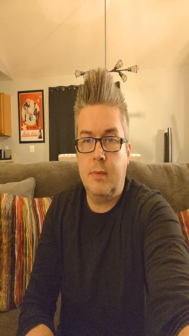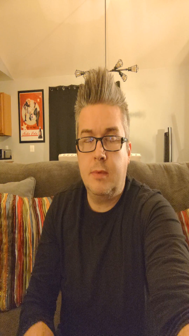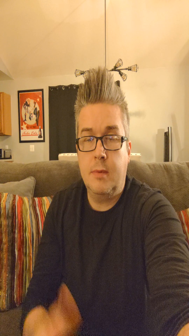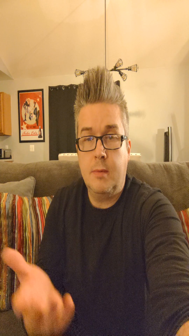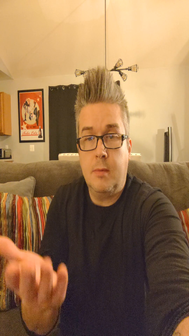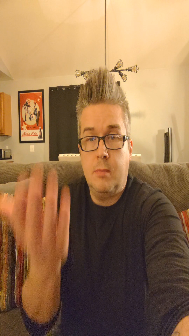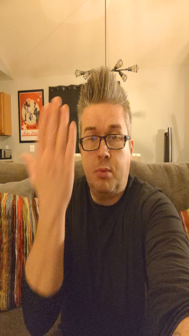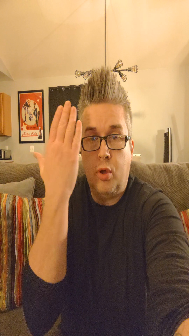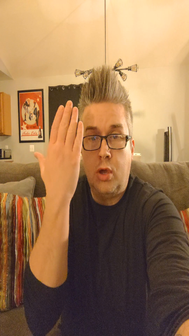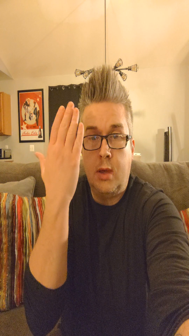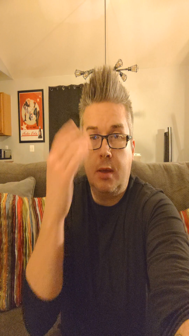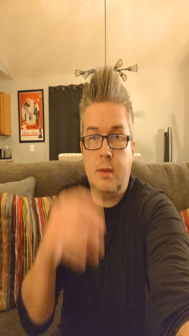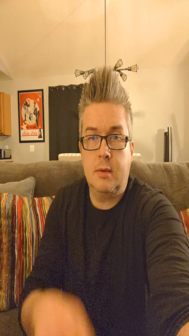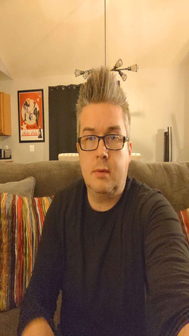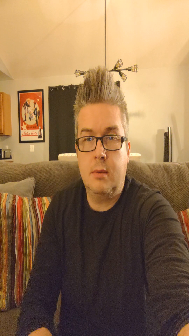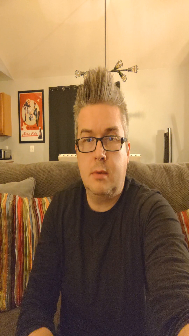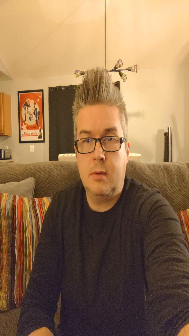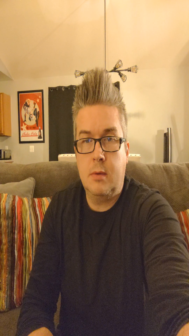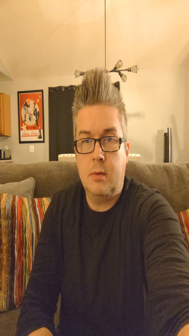morning